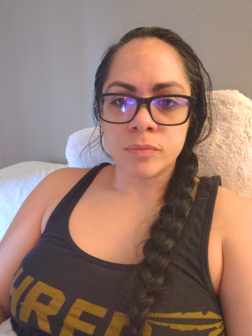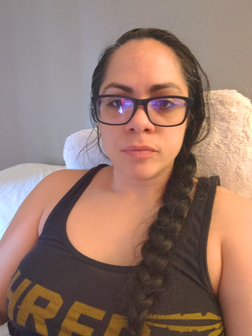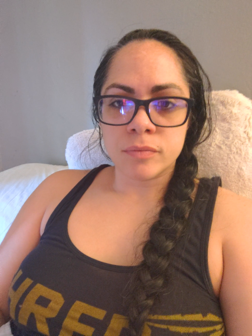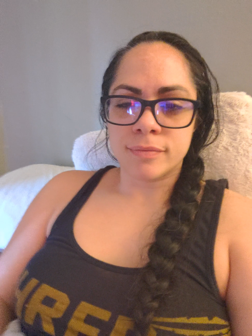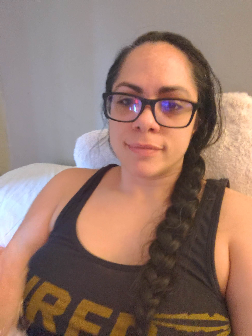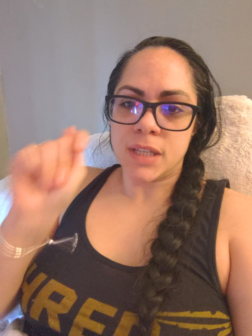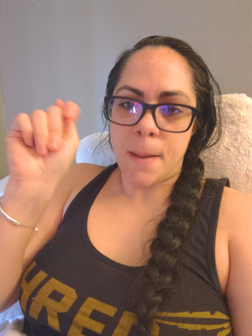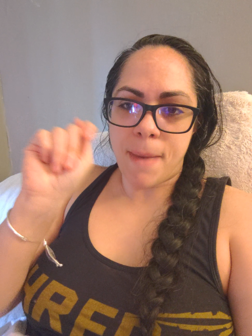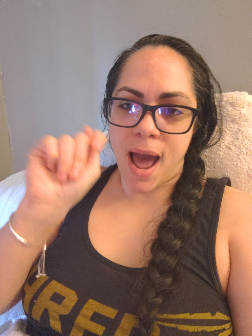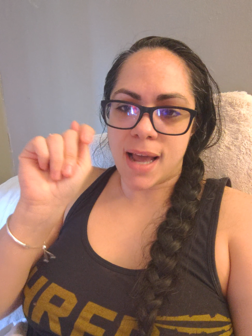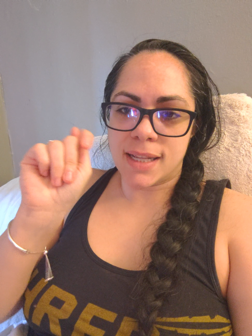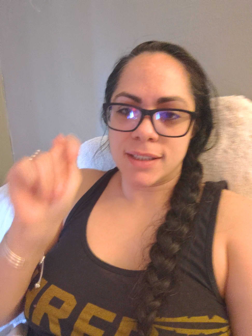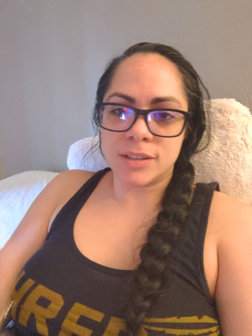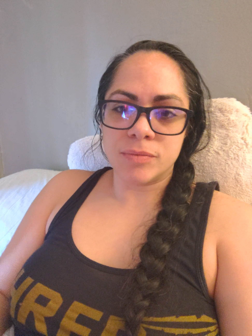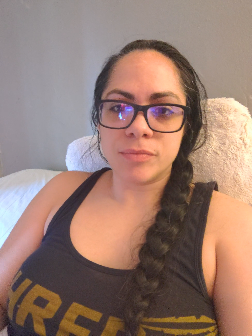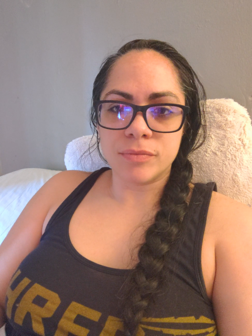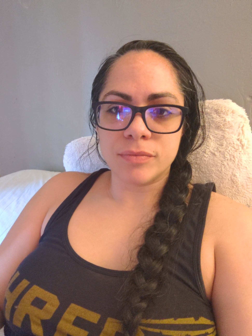potty